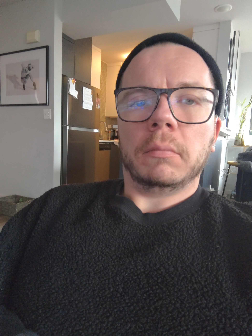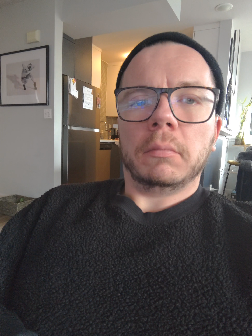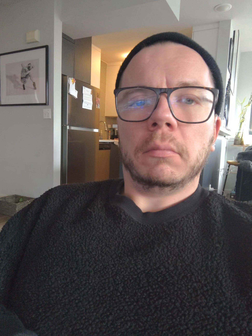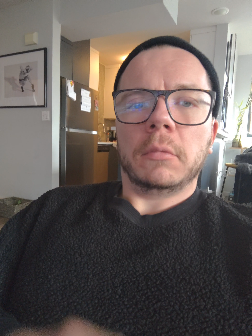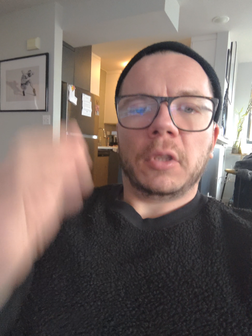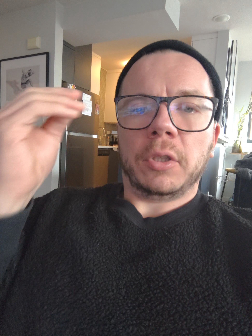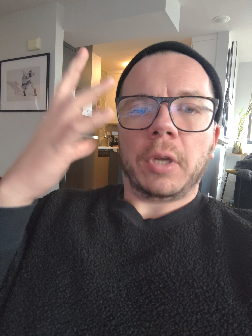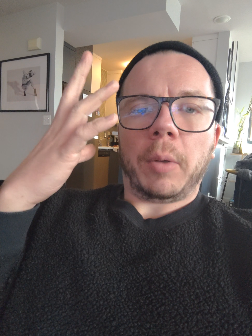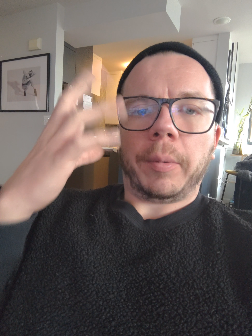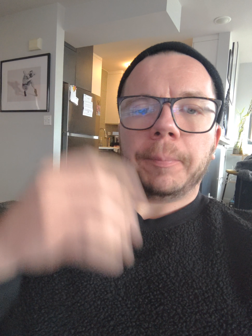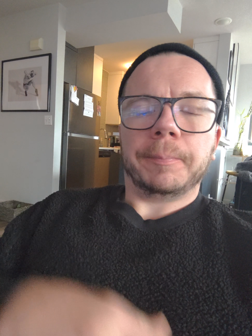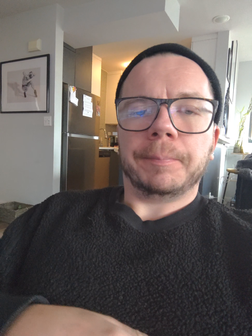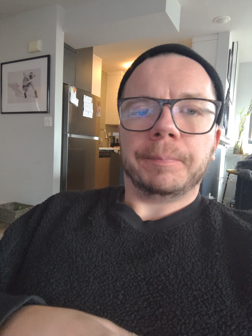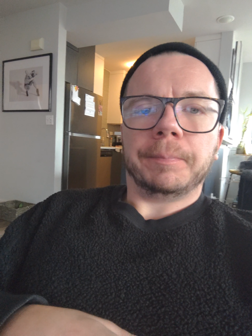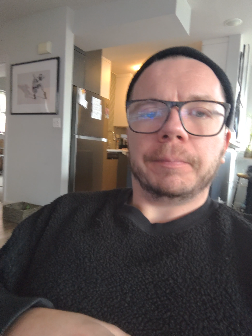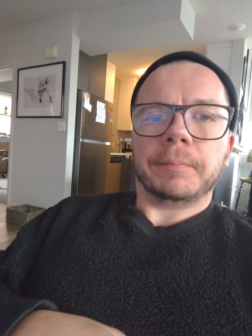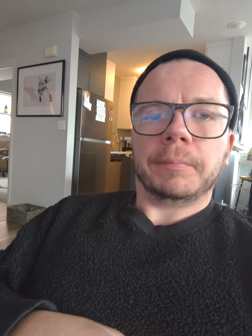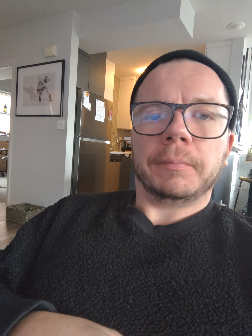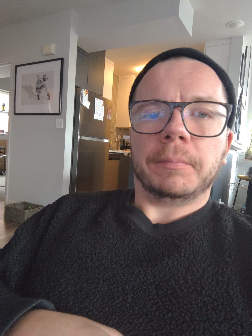shower